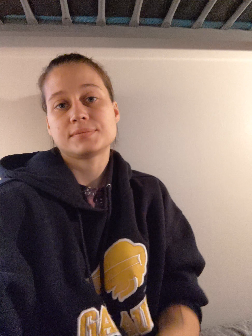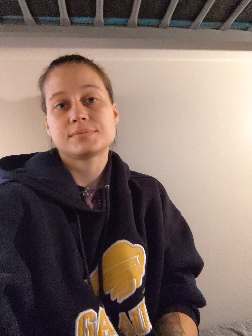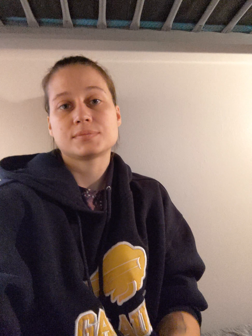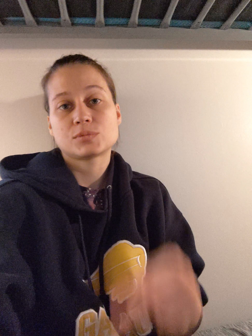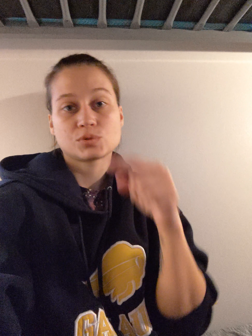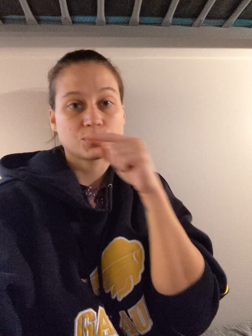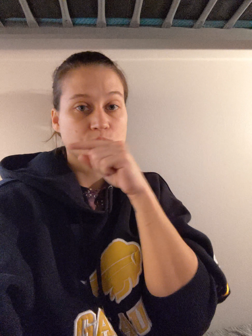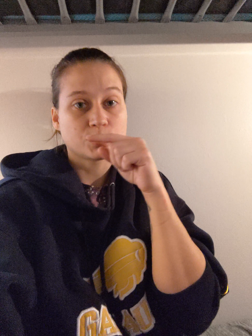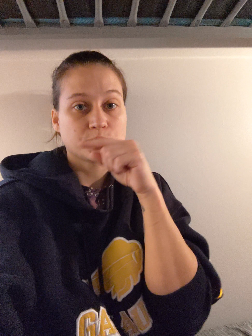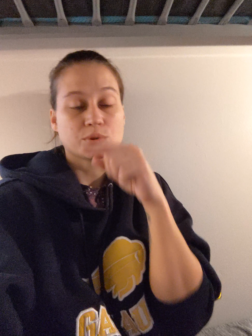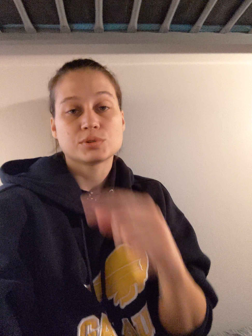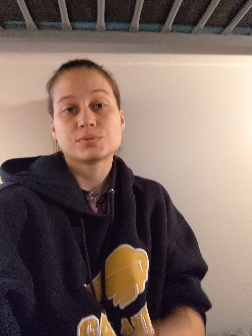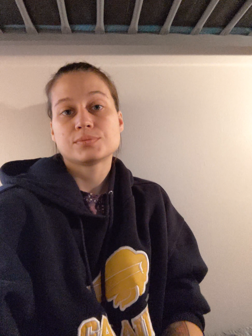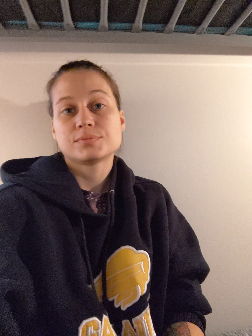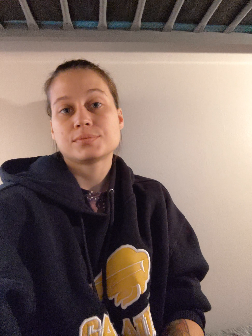toothbrush